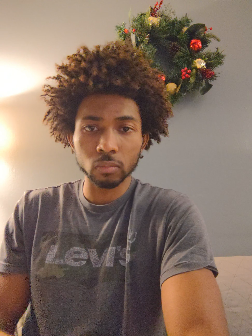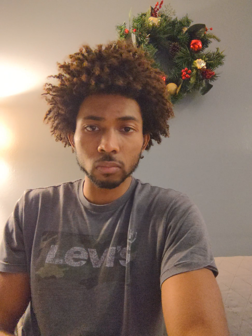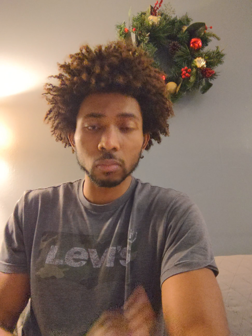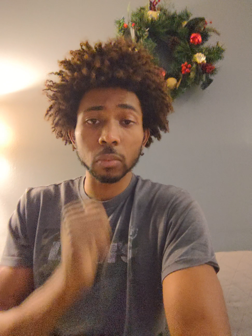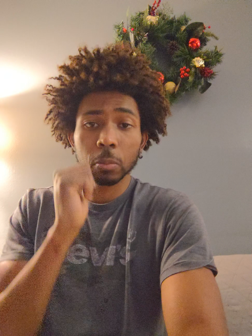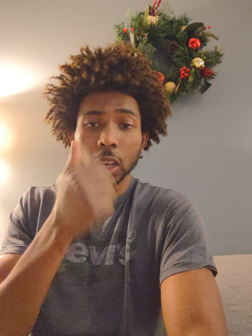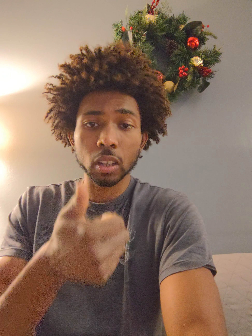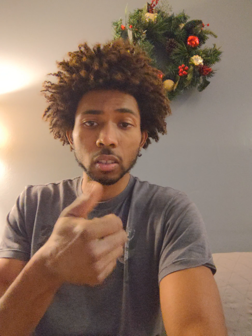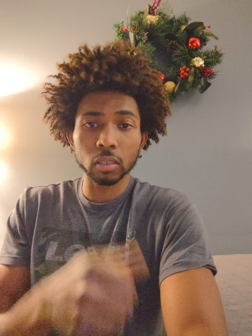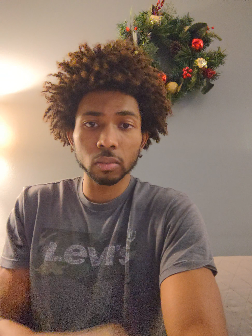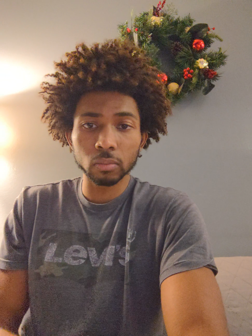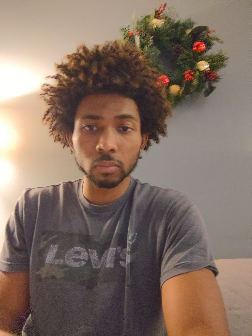tomorrow